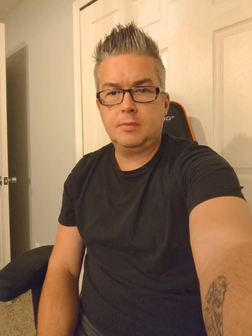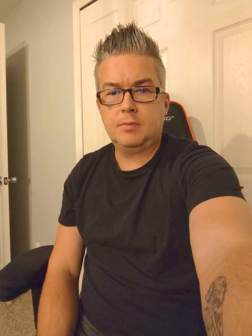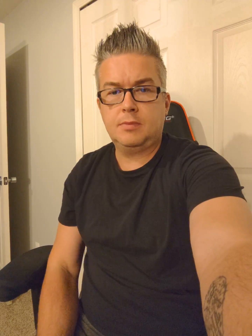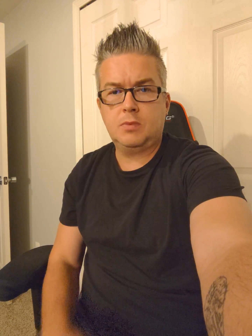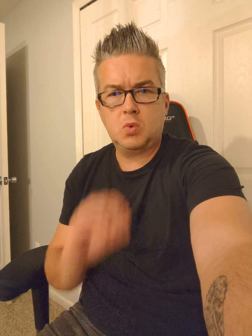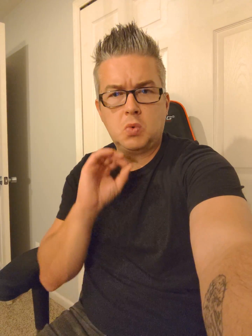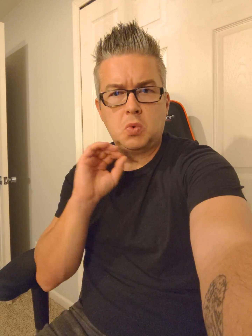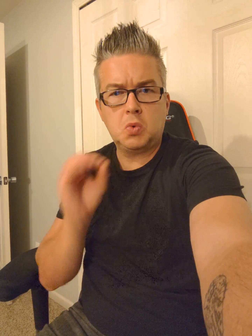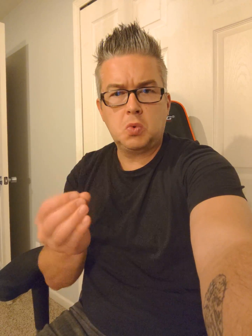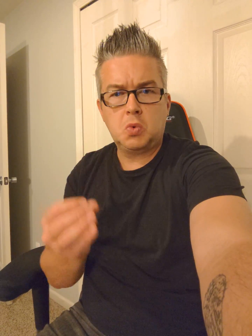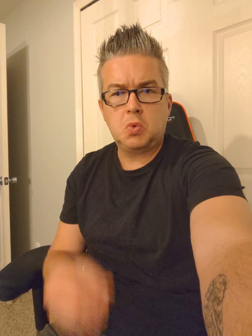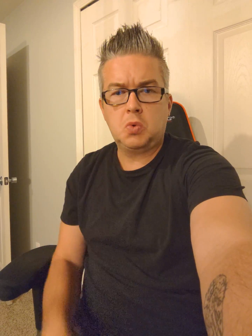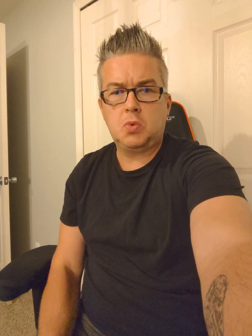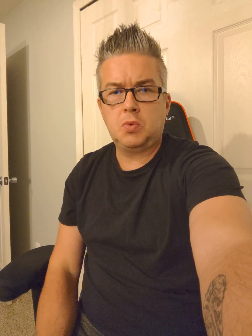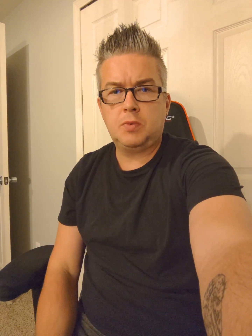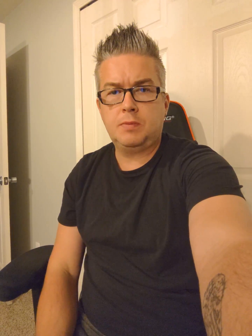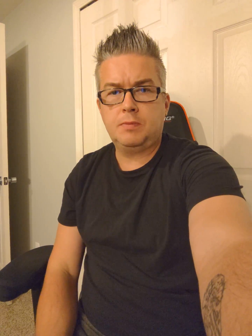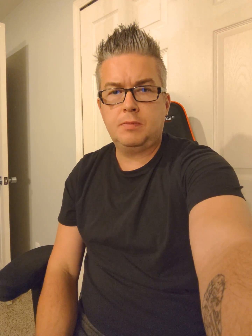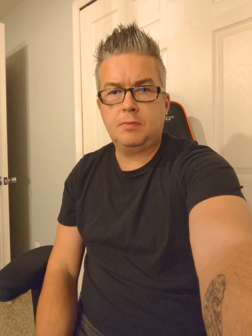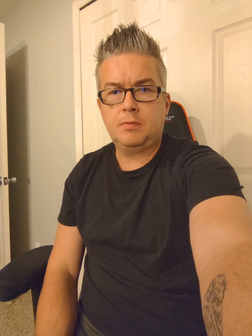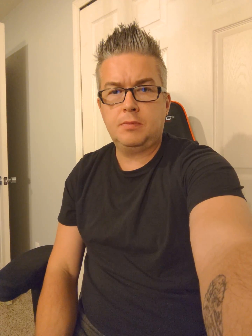none